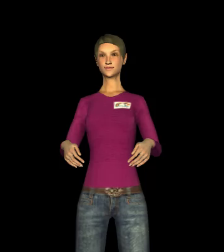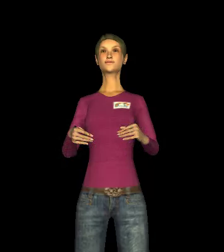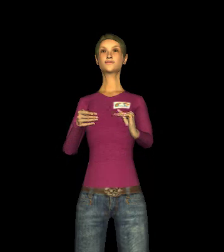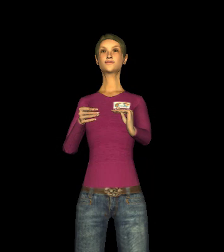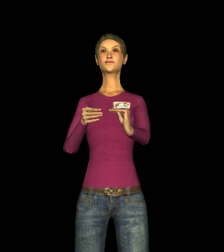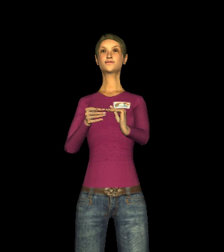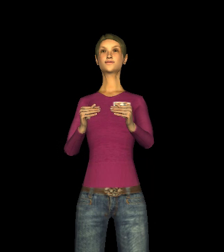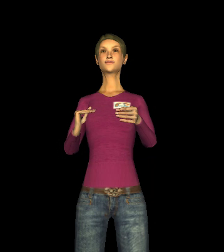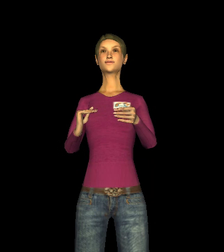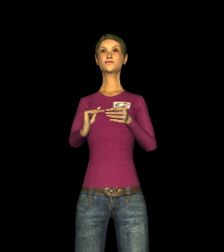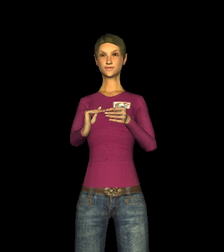مشكلة